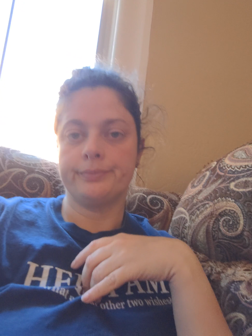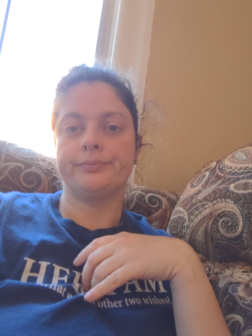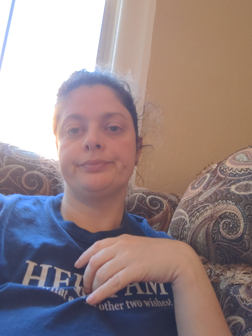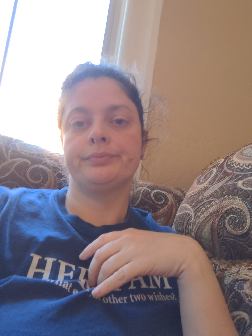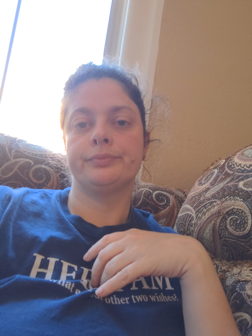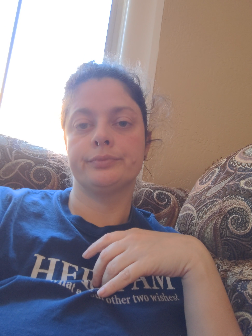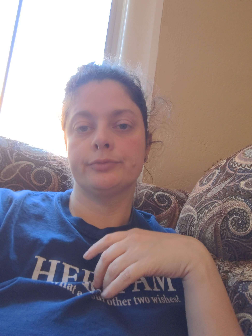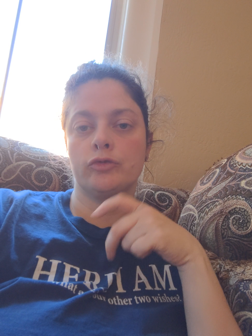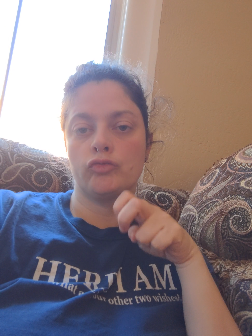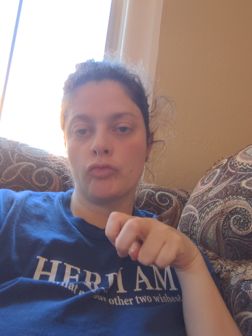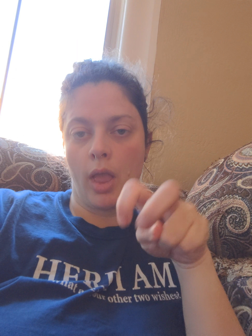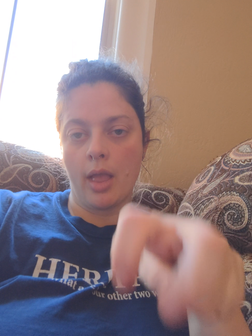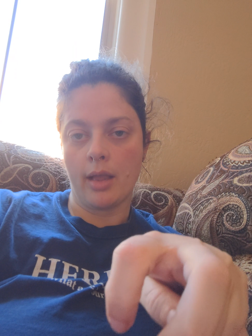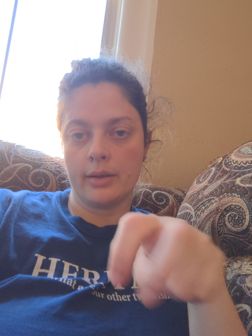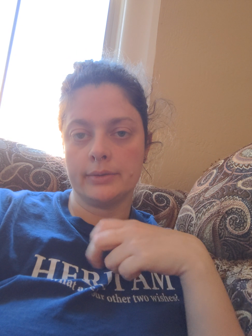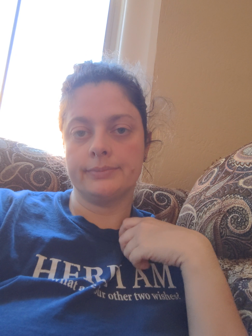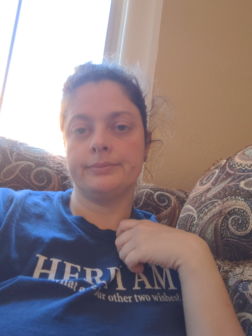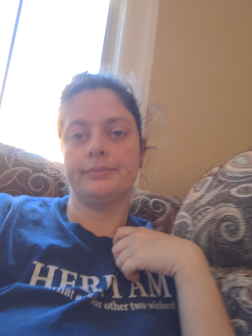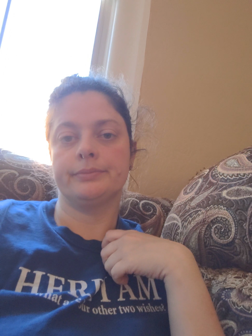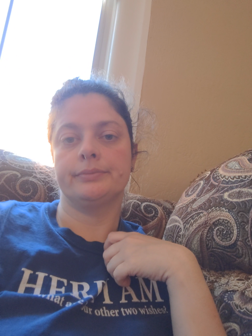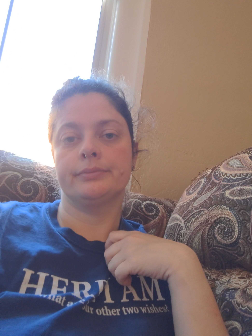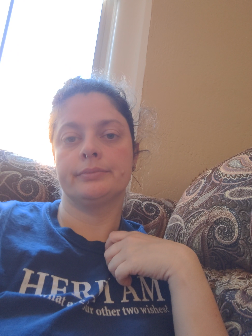ride